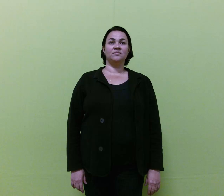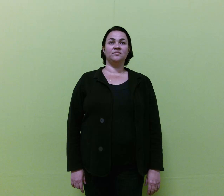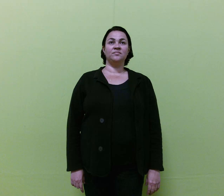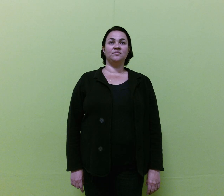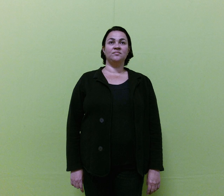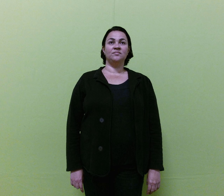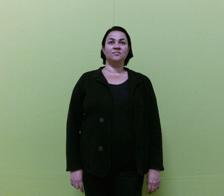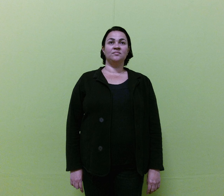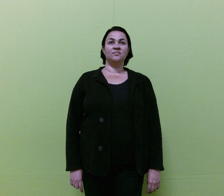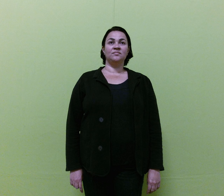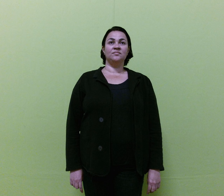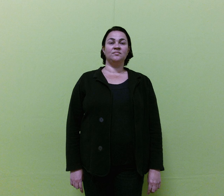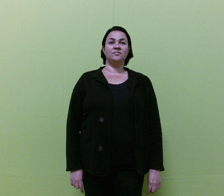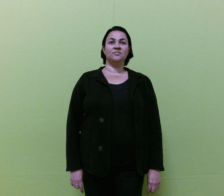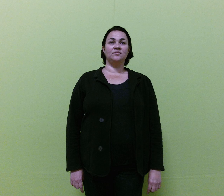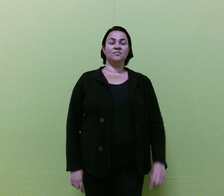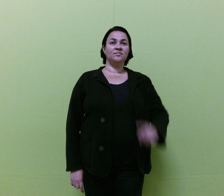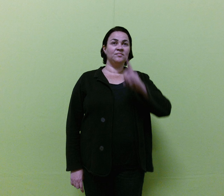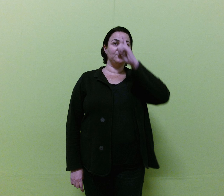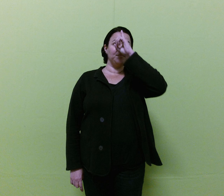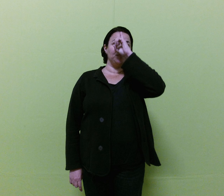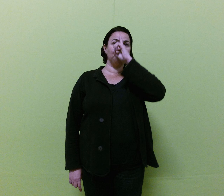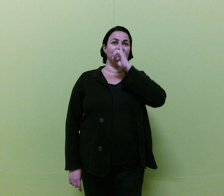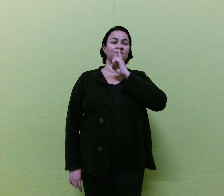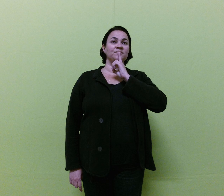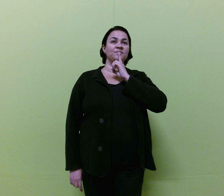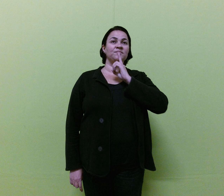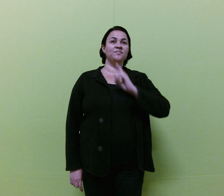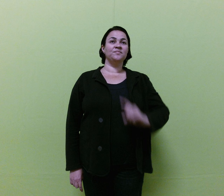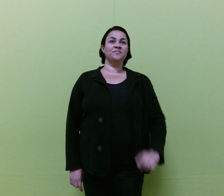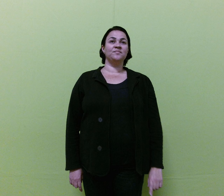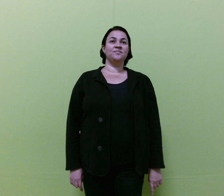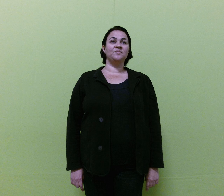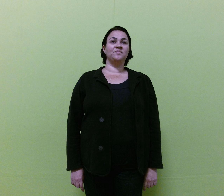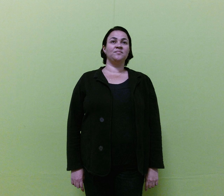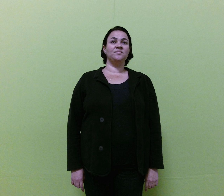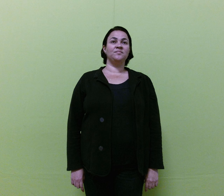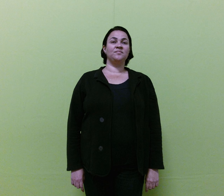amarelo